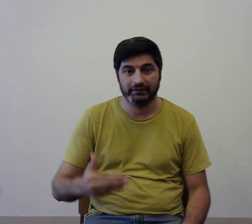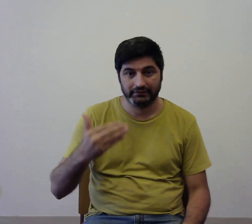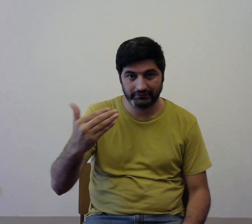siz